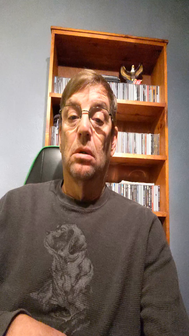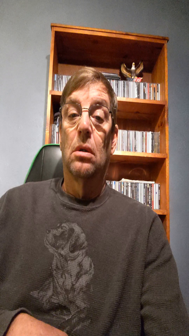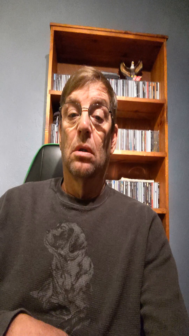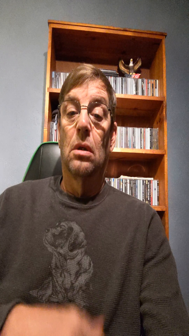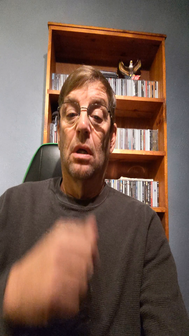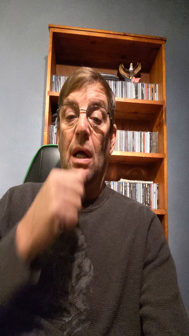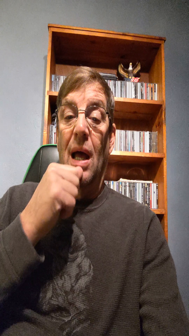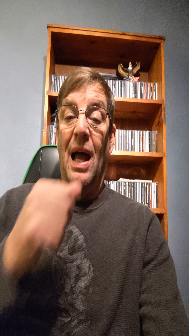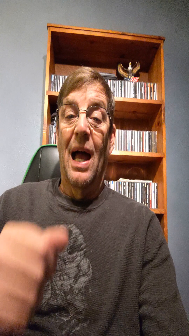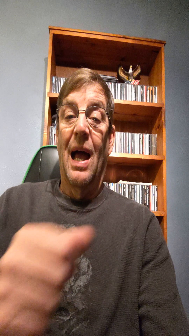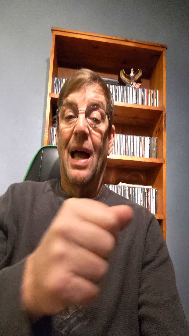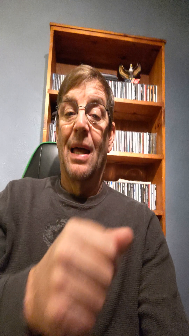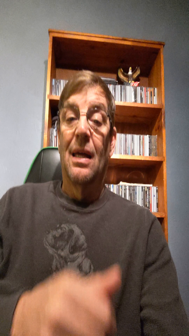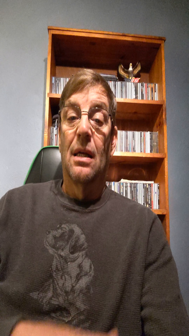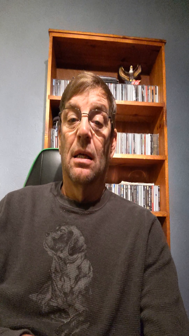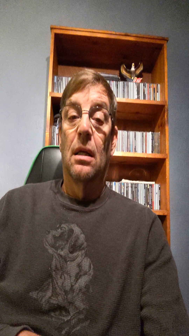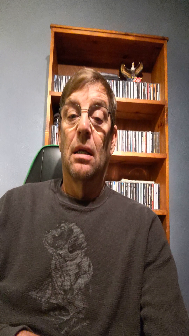hide